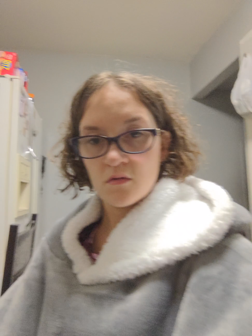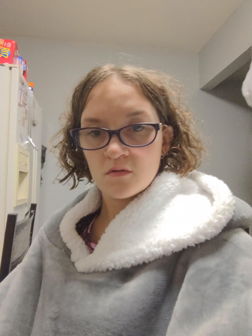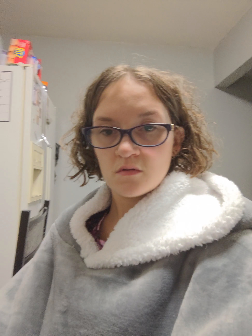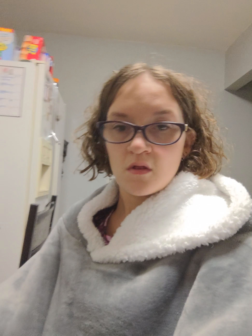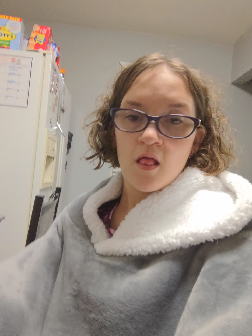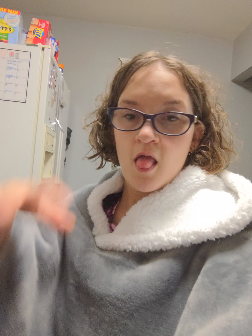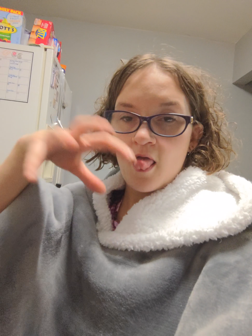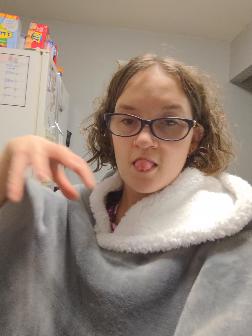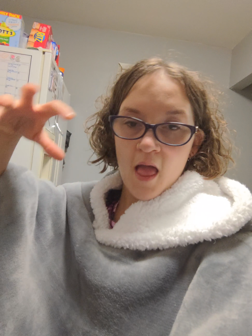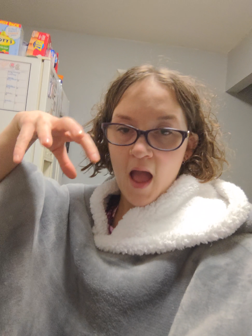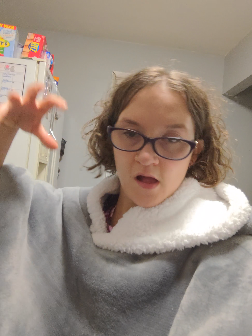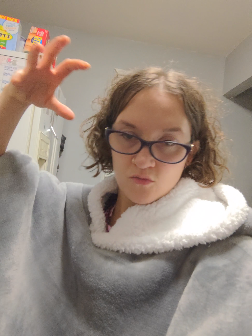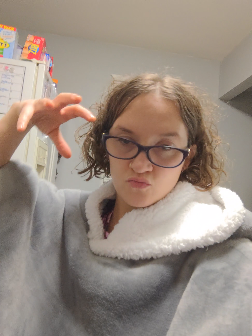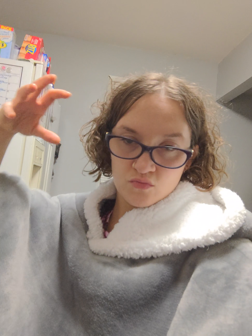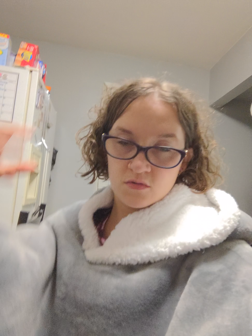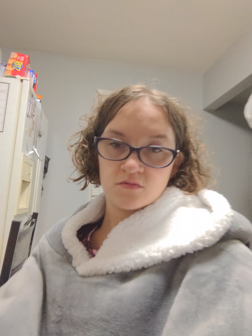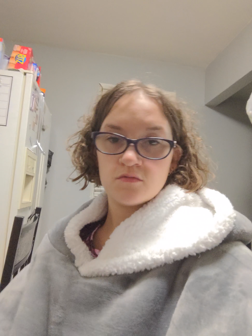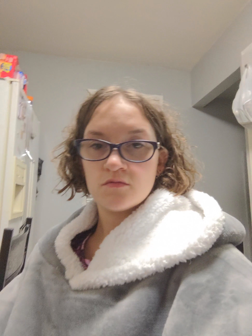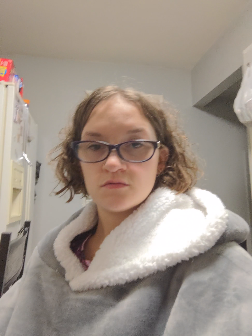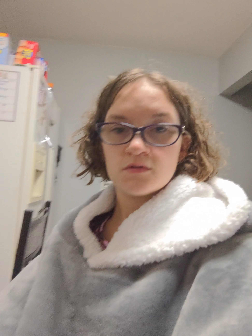cloud